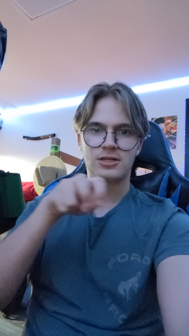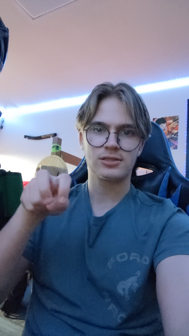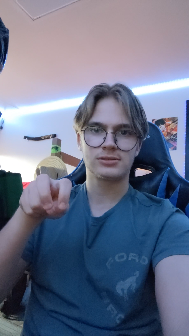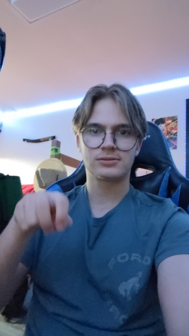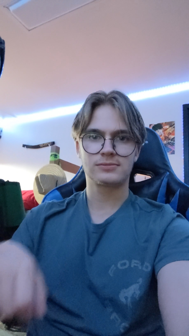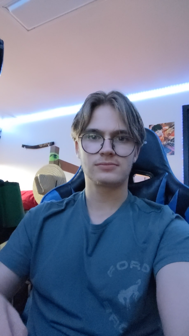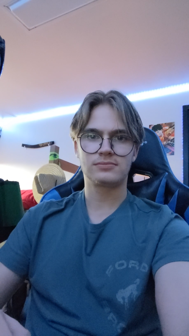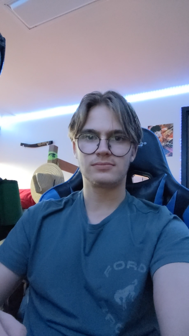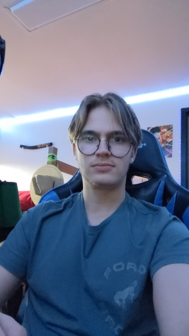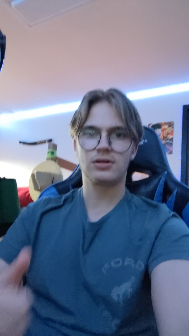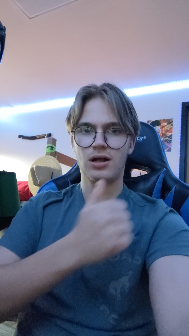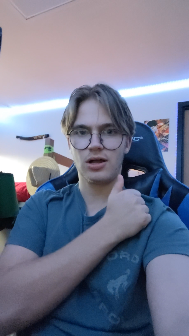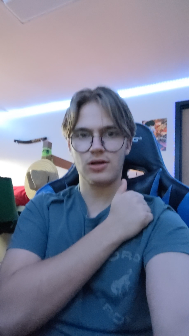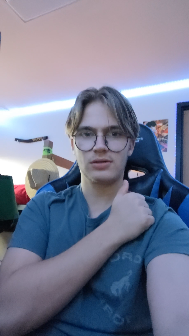hug